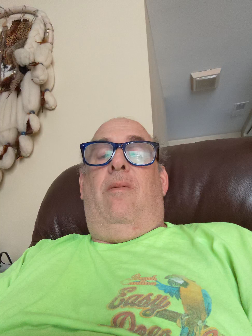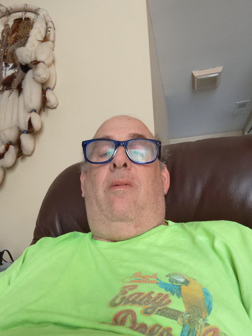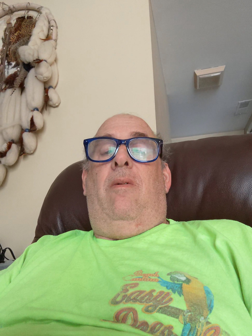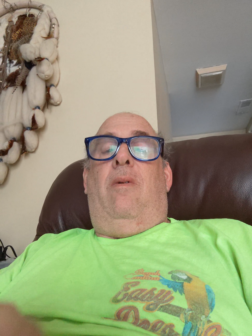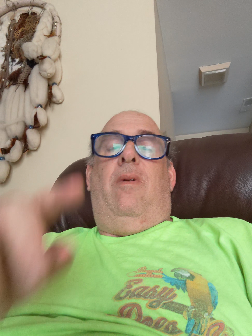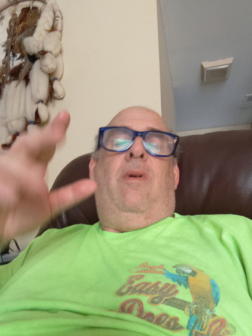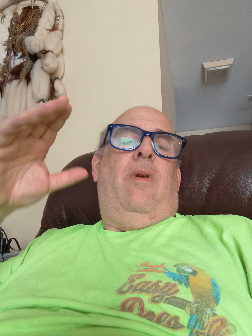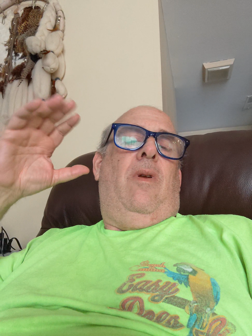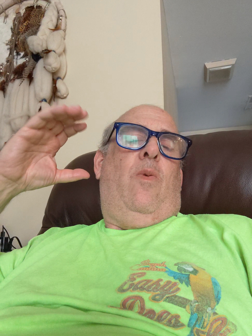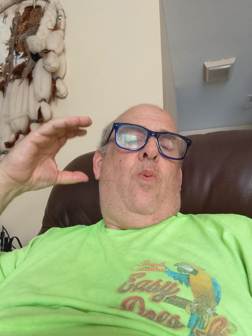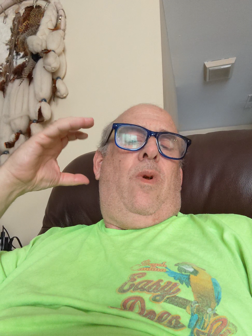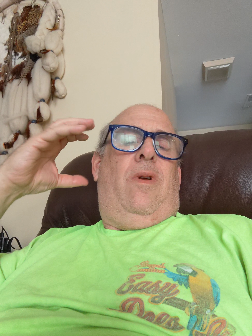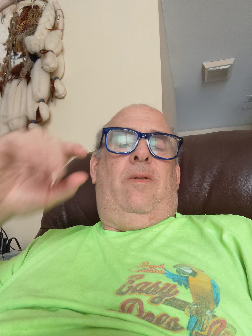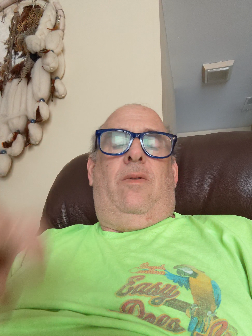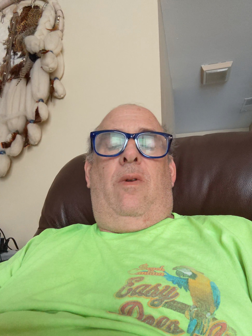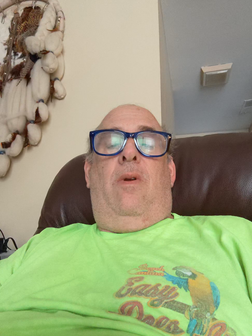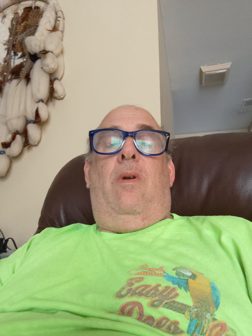radio